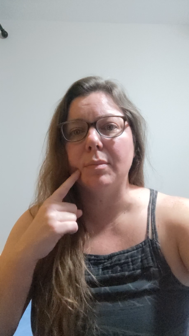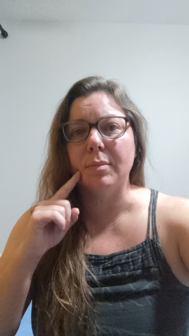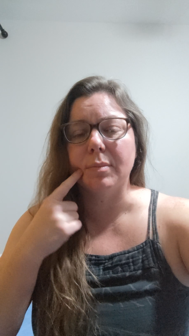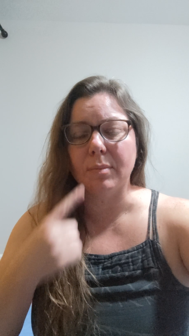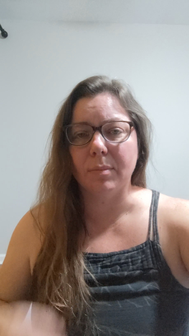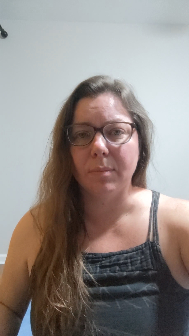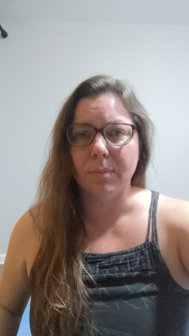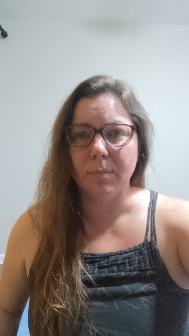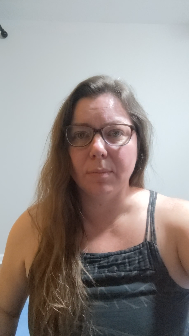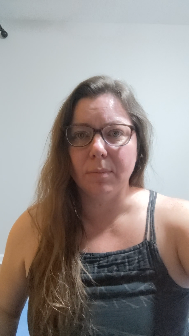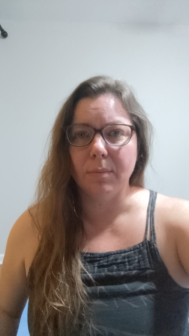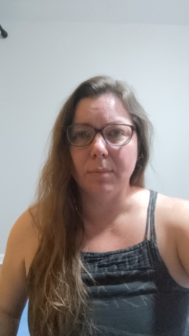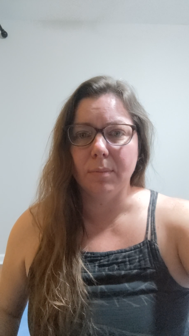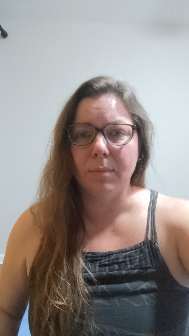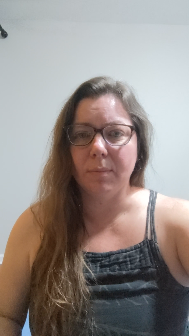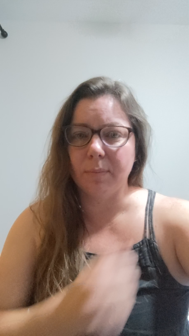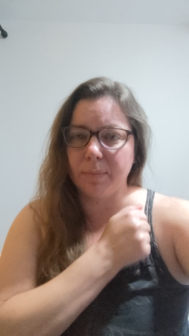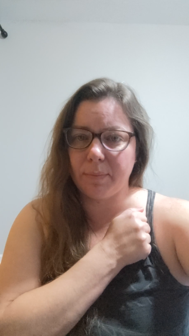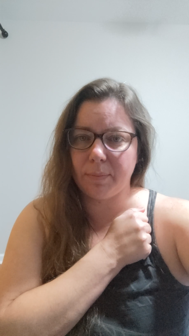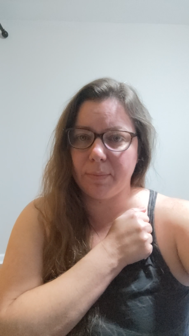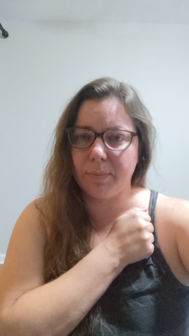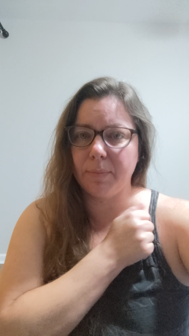hug